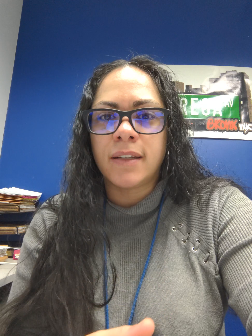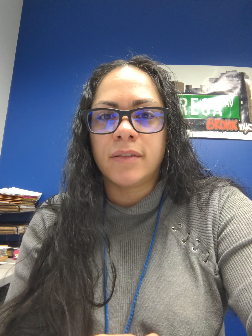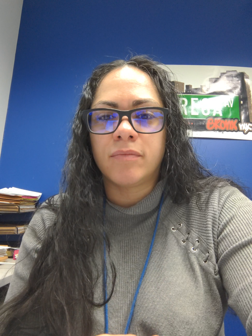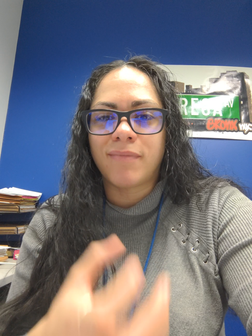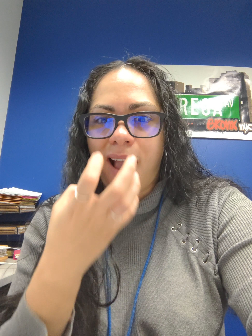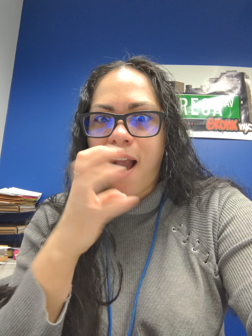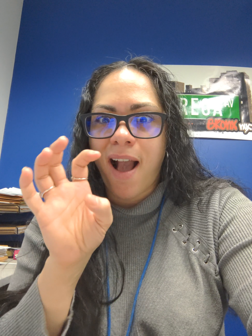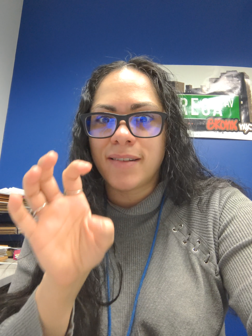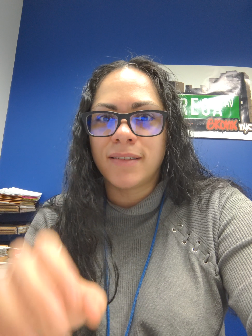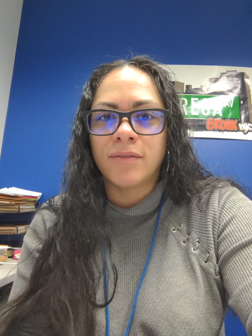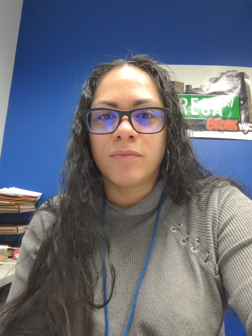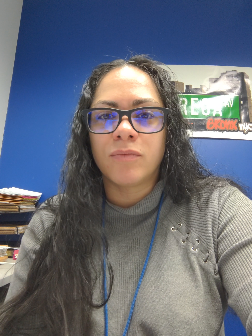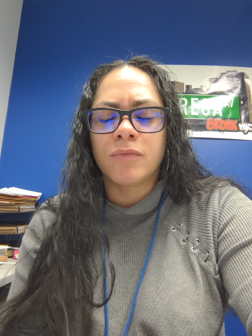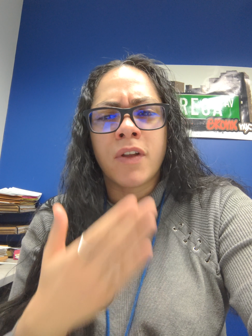hot